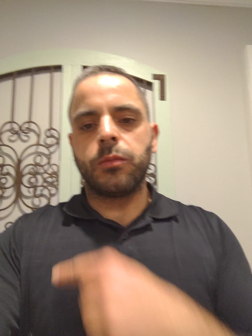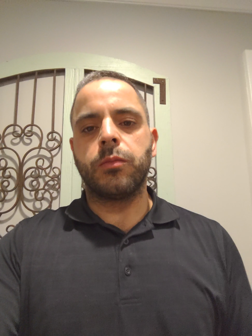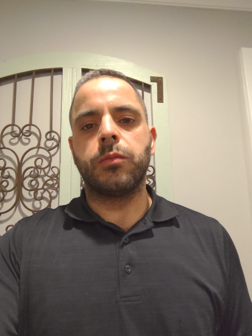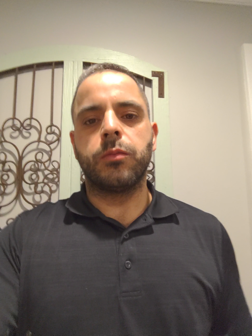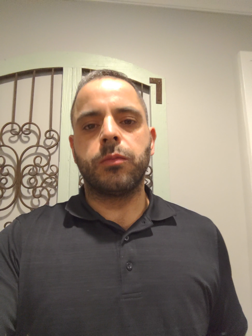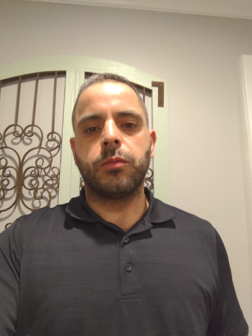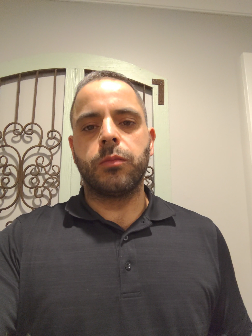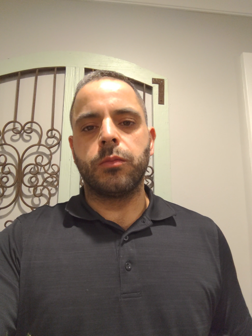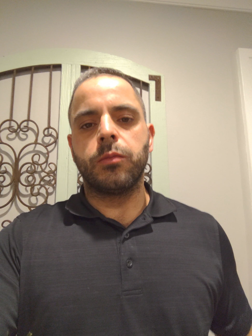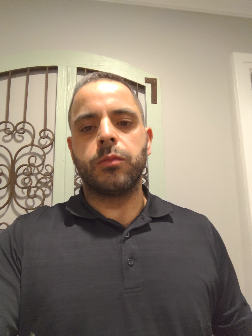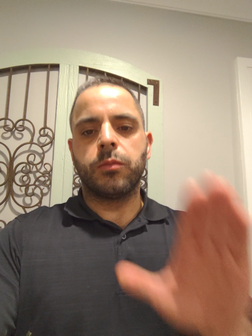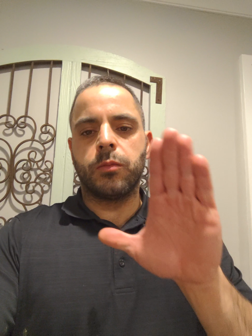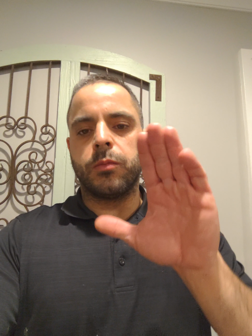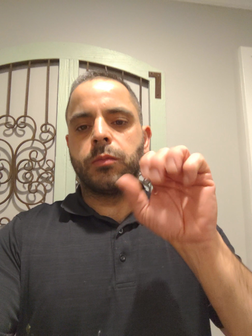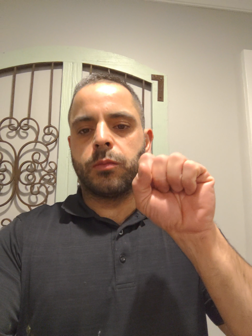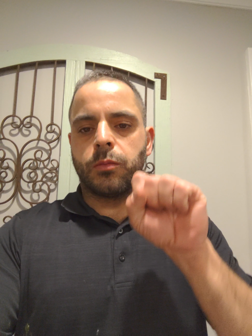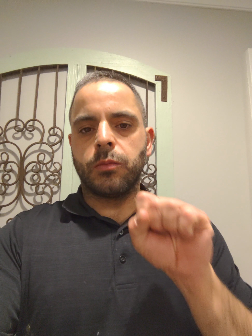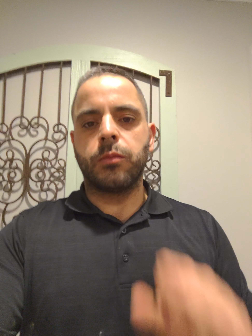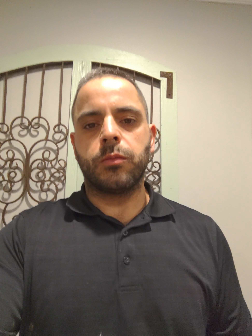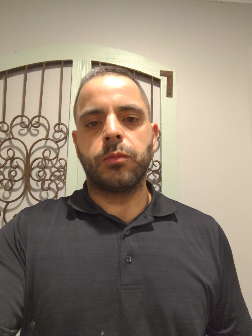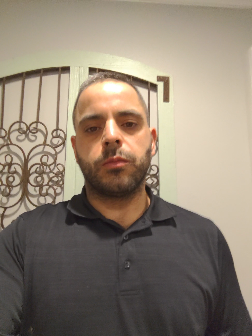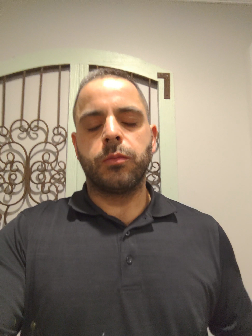mitten